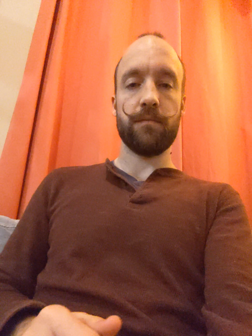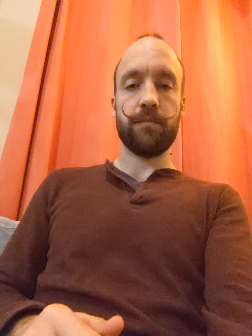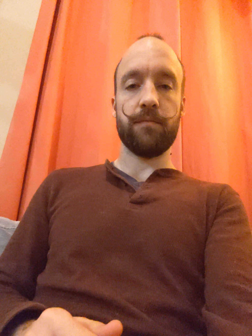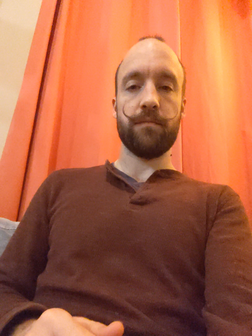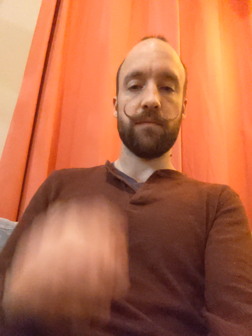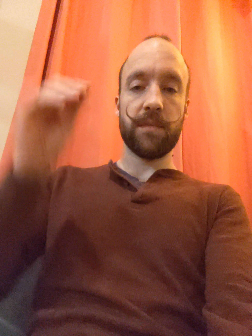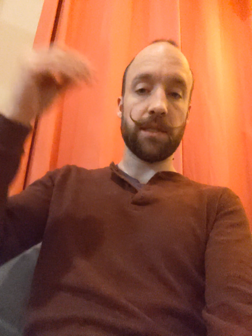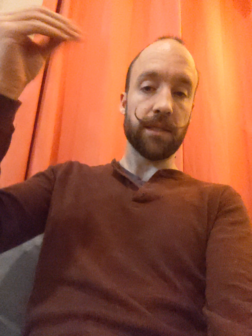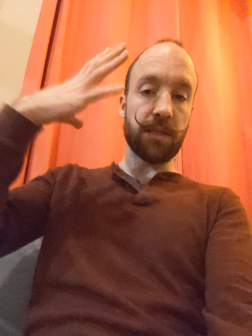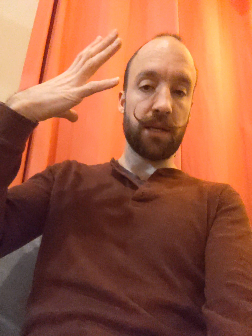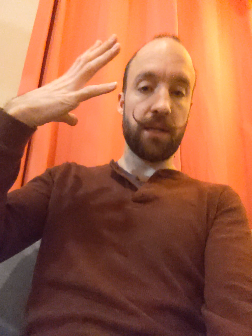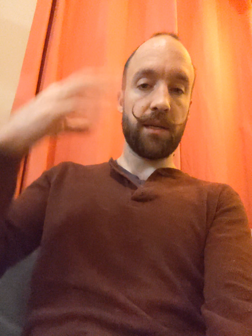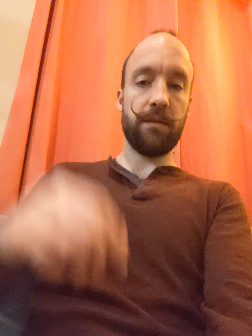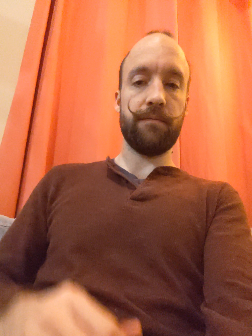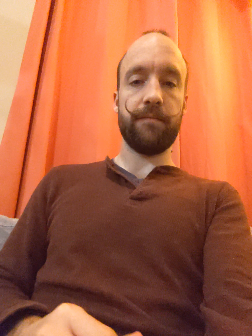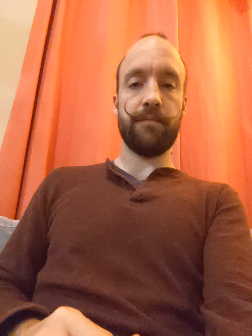sun